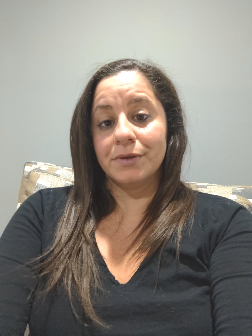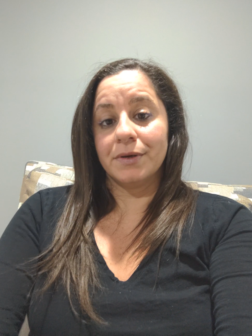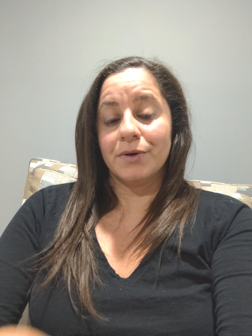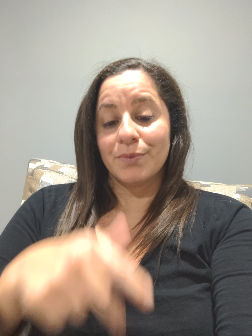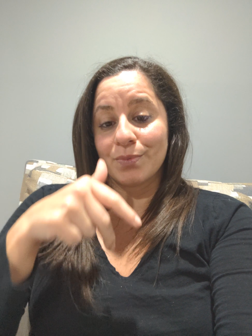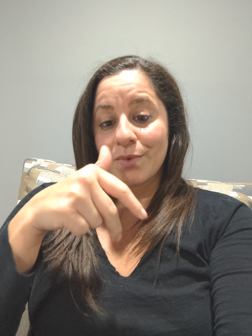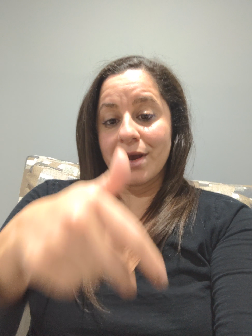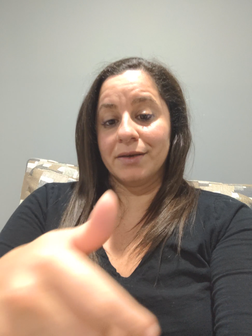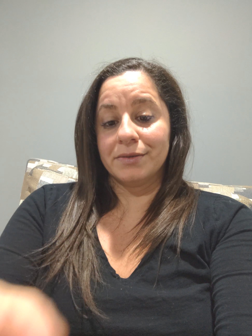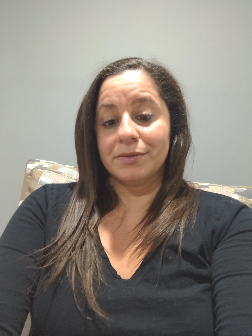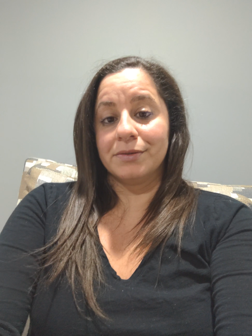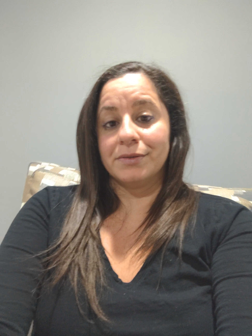ride